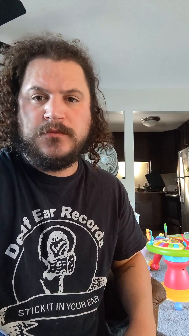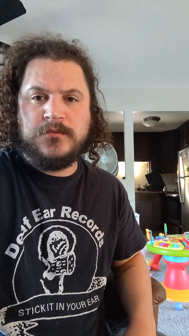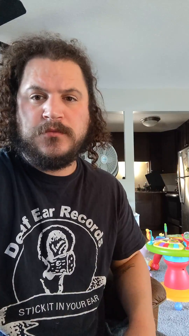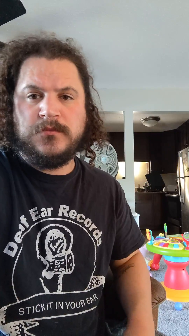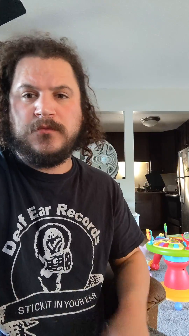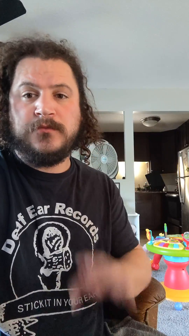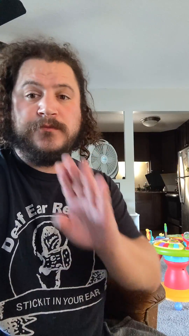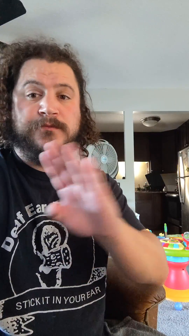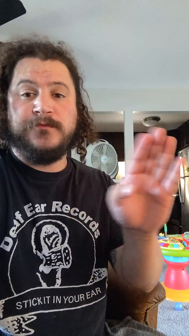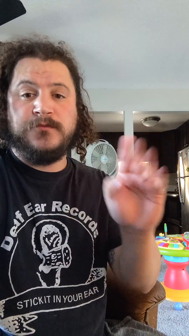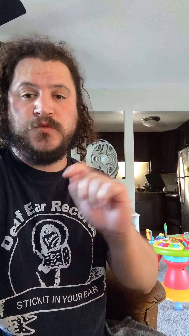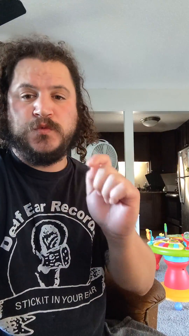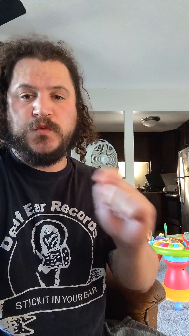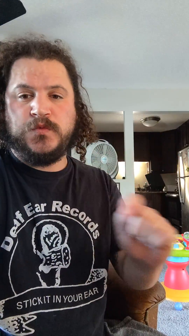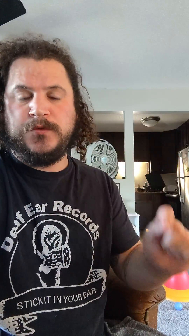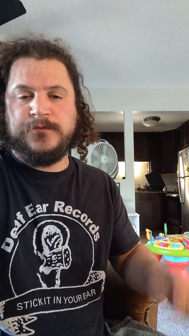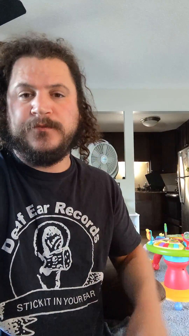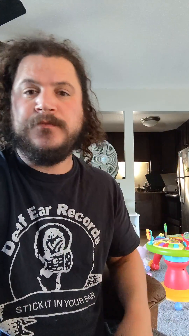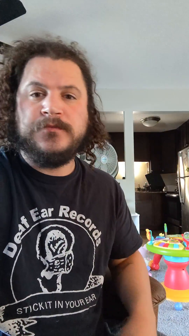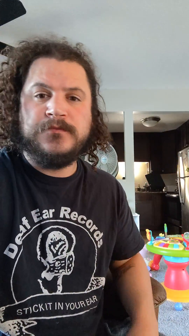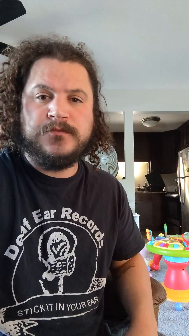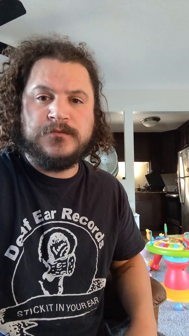chalk